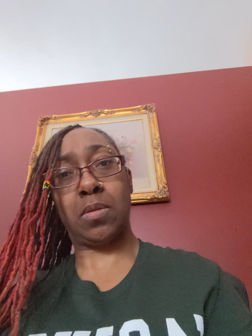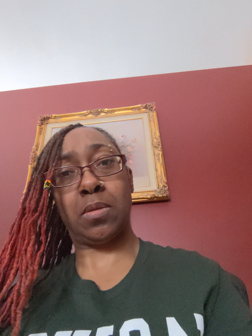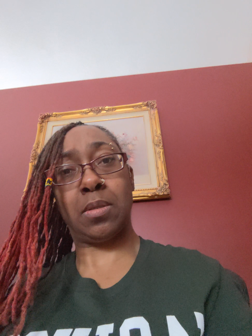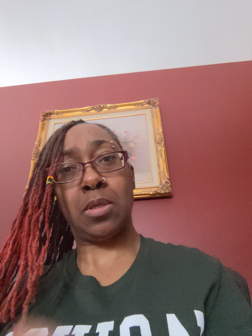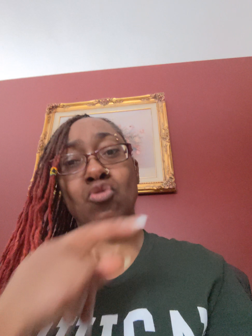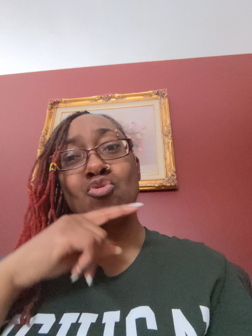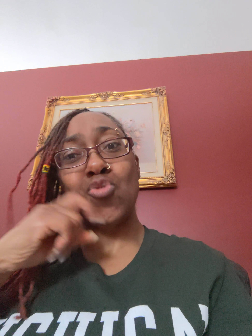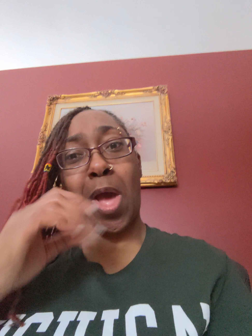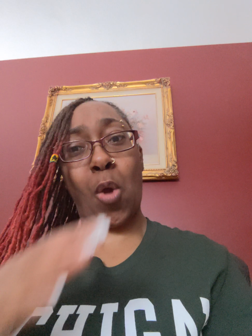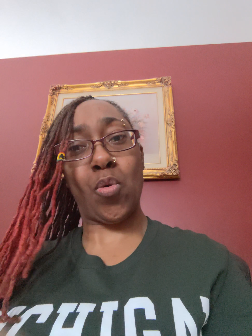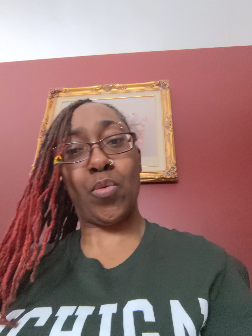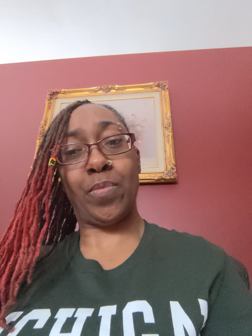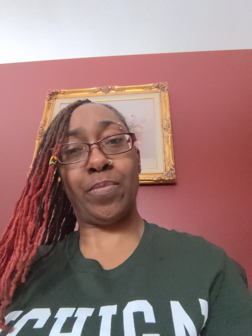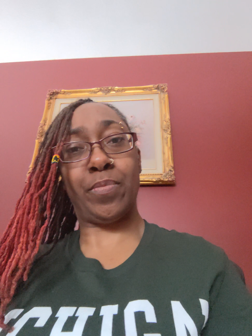dryer